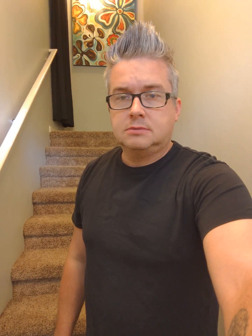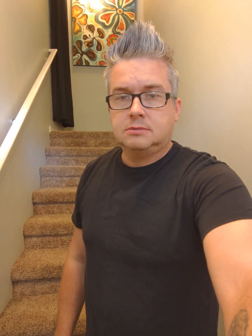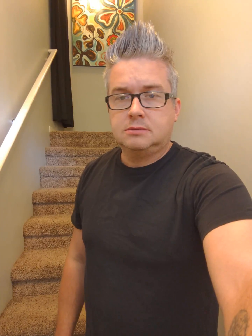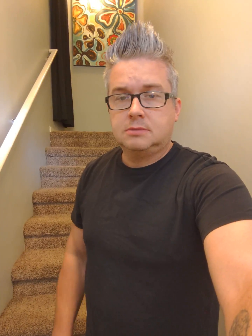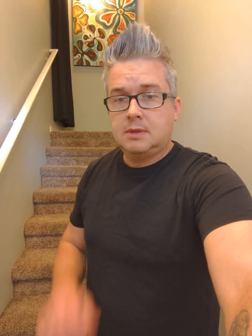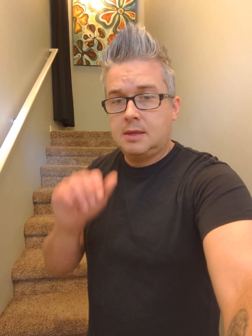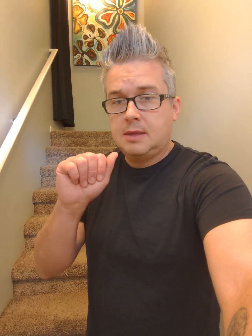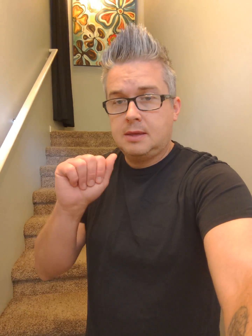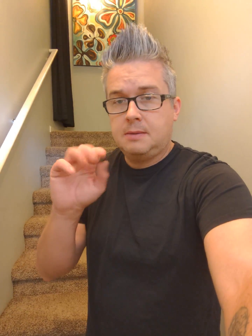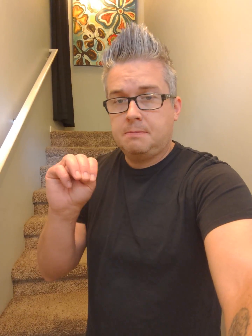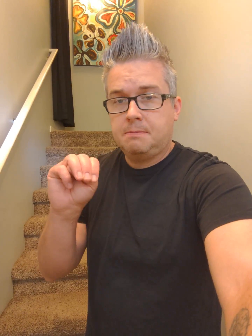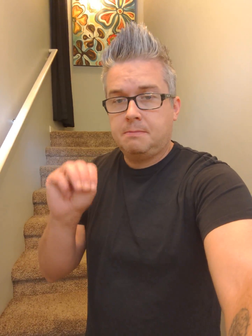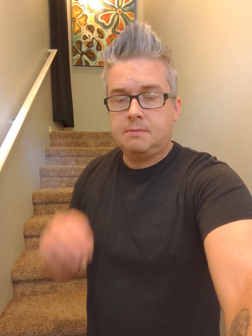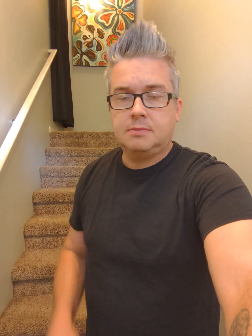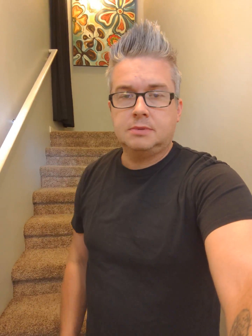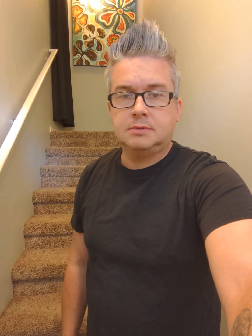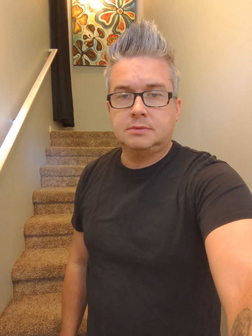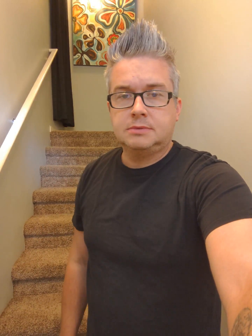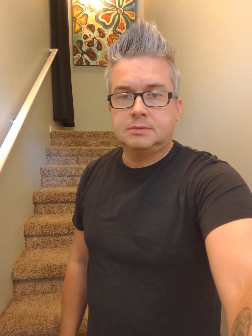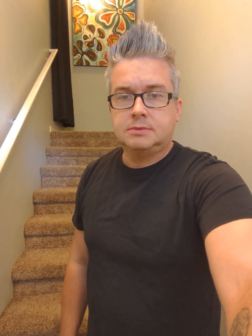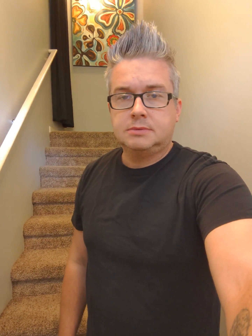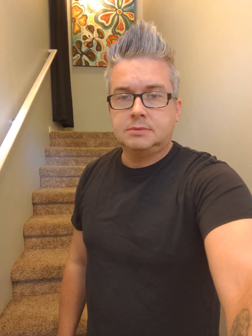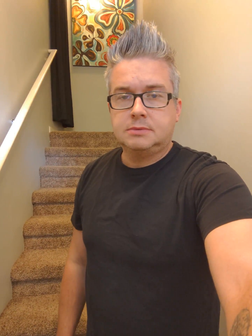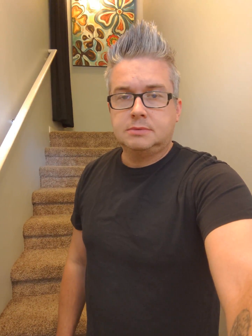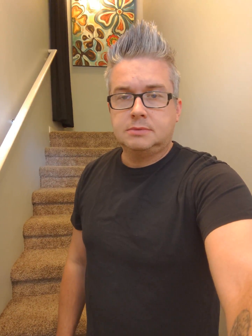am